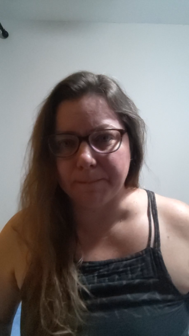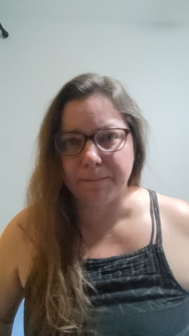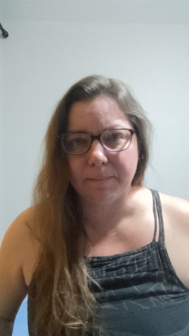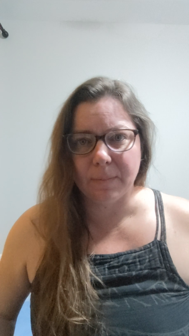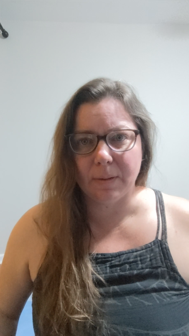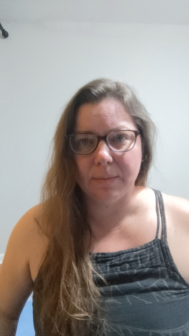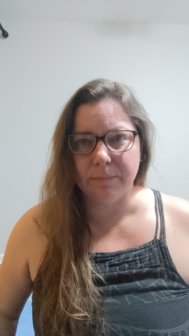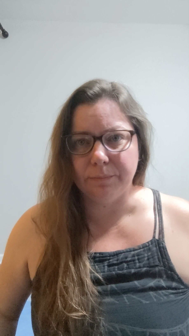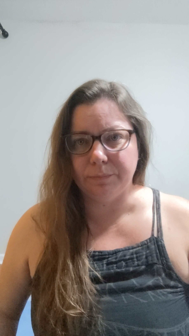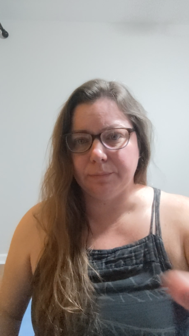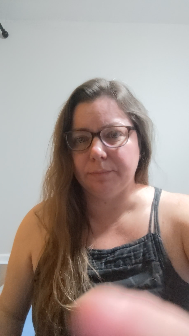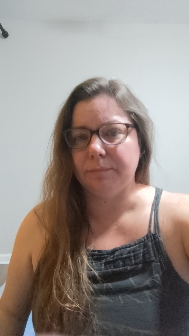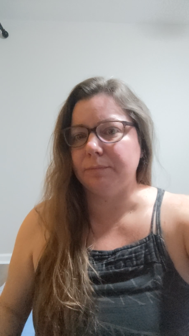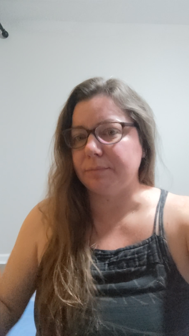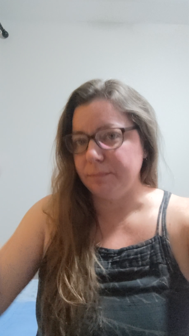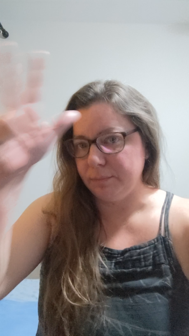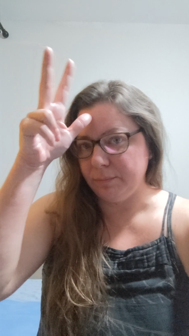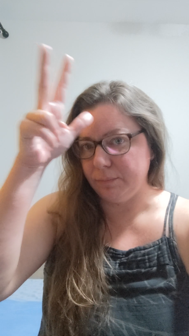rooster